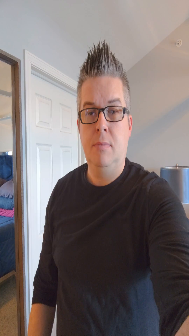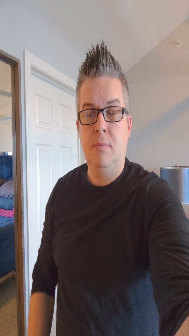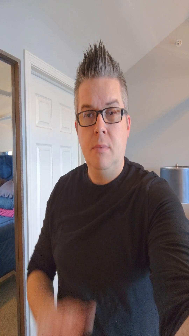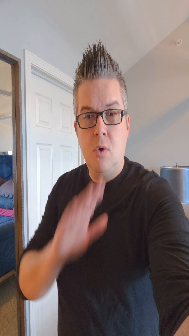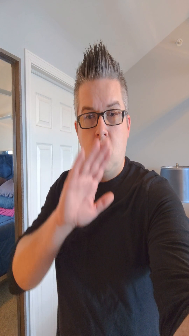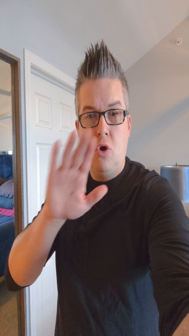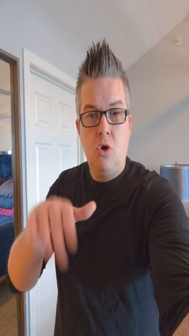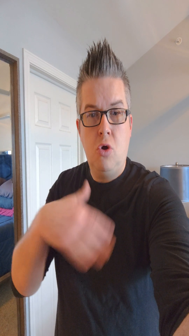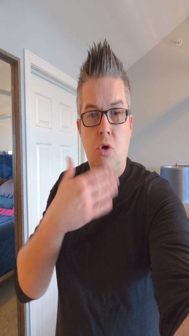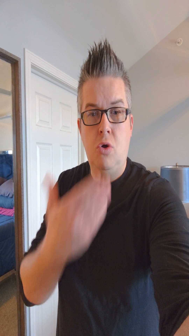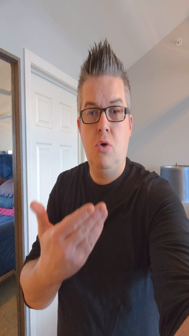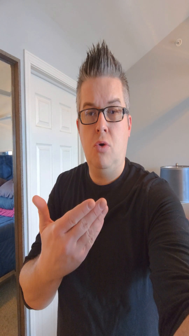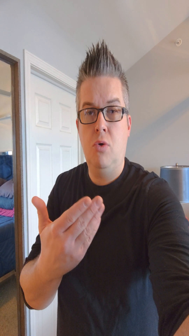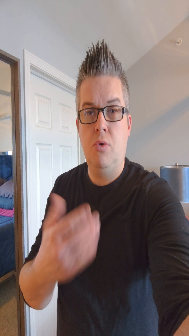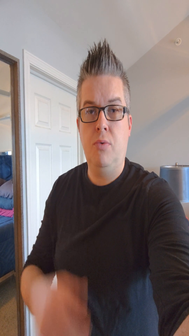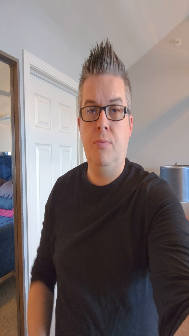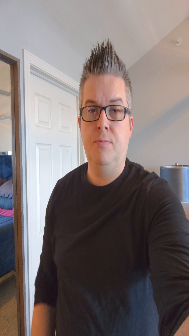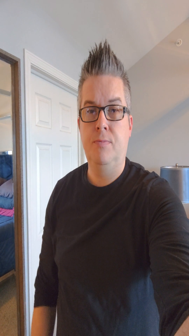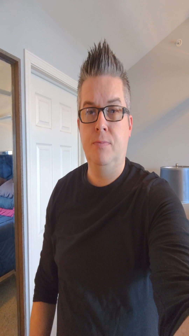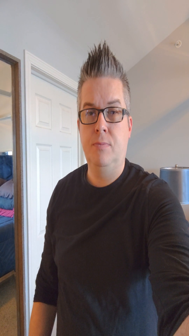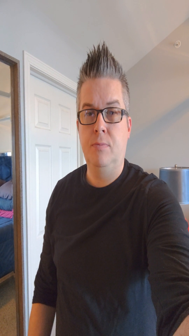all